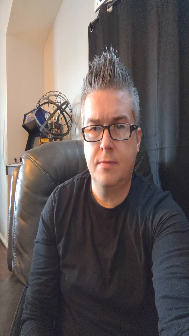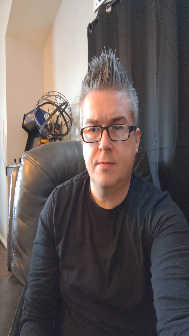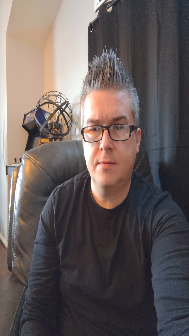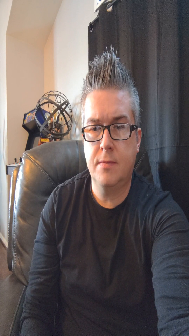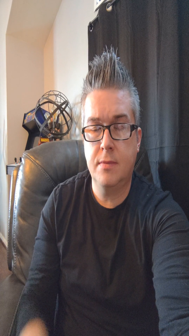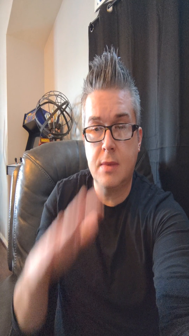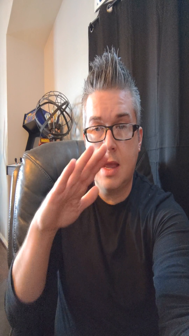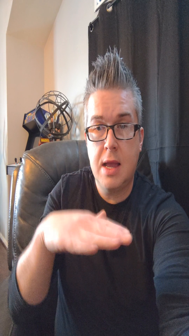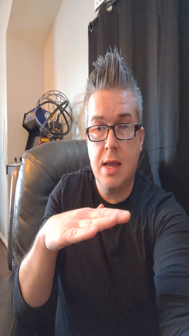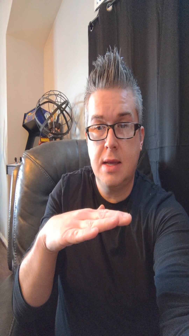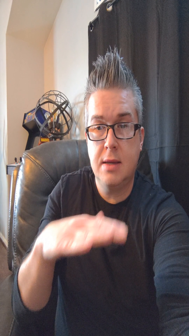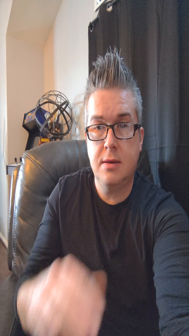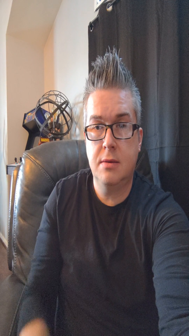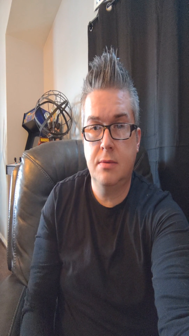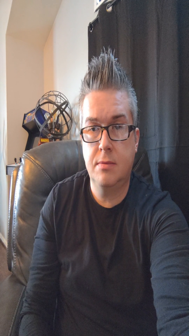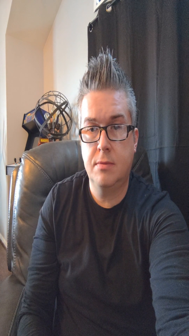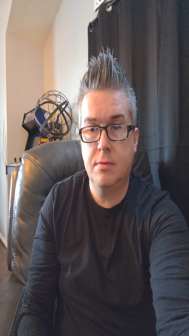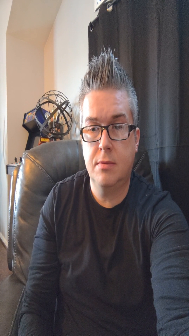on